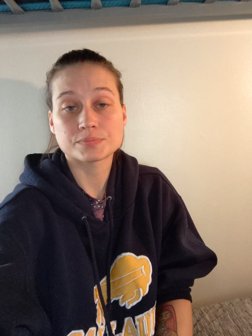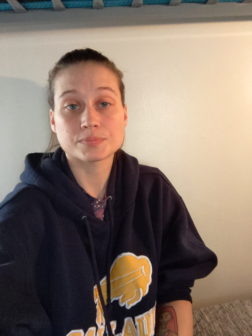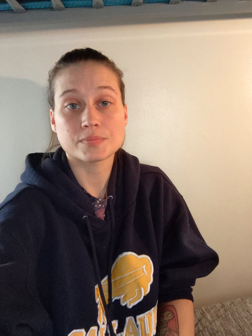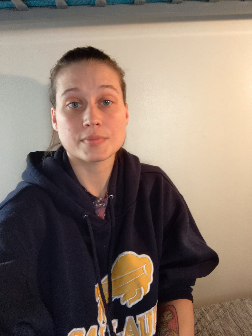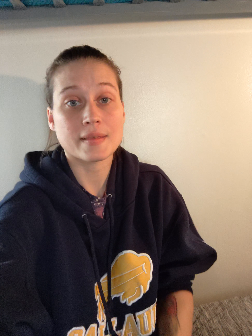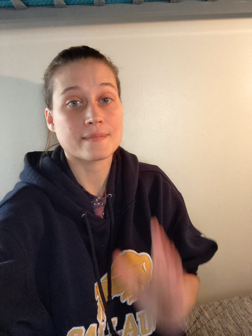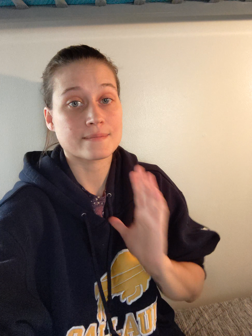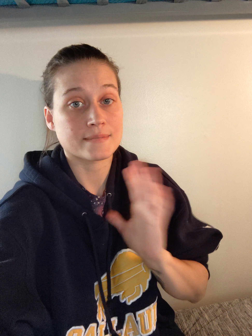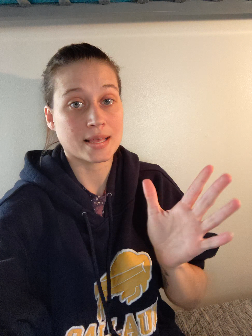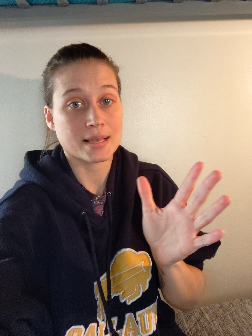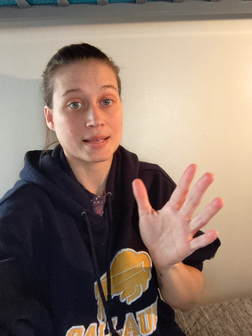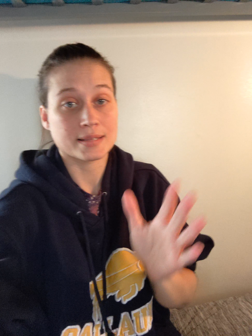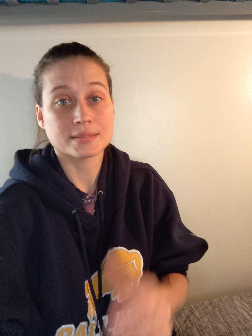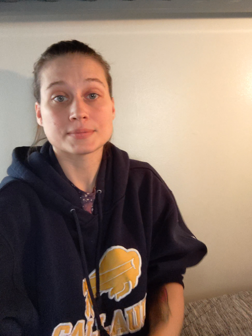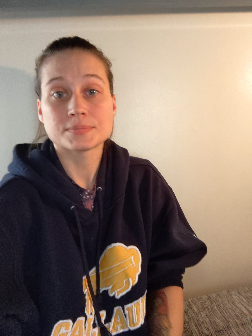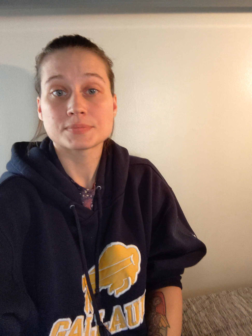fine